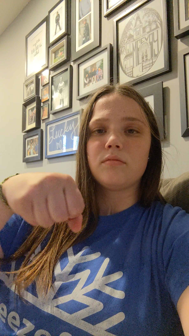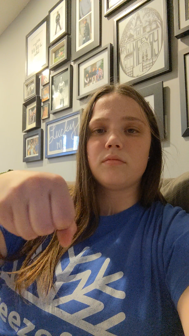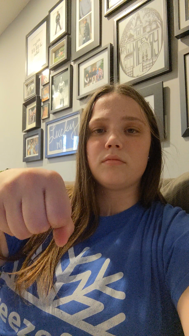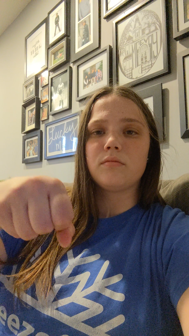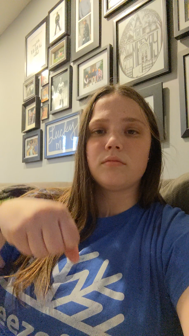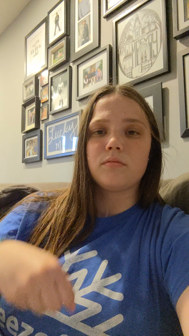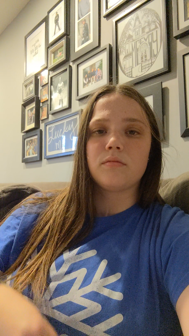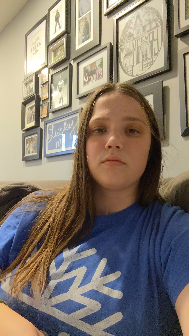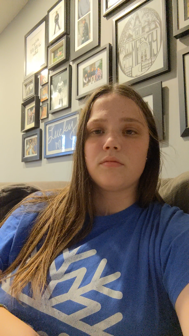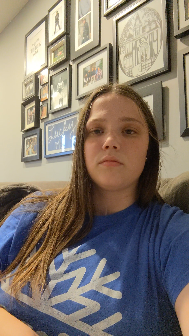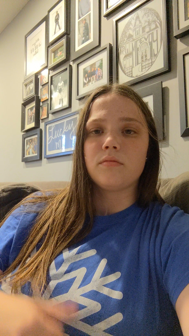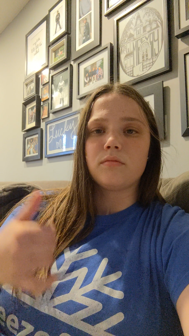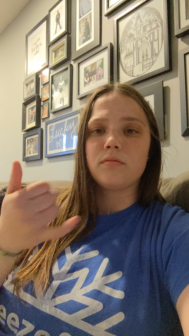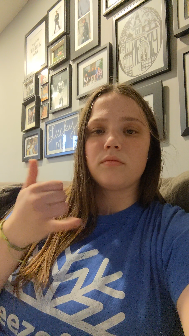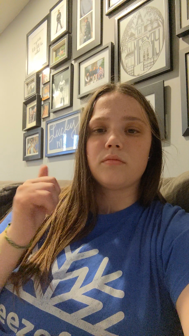party